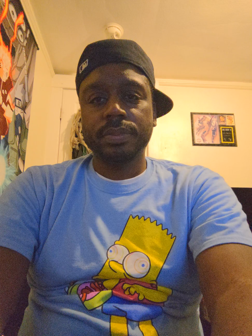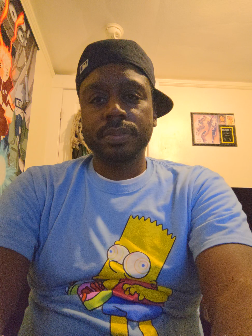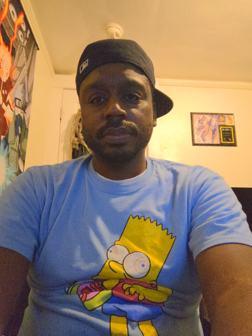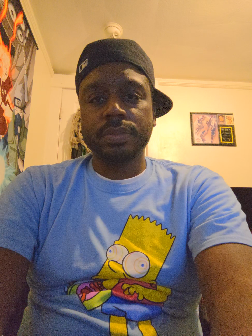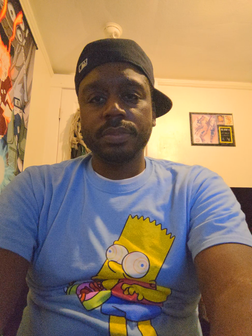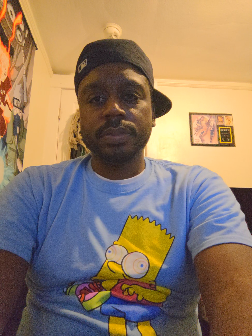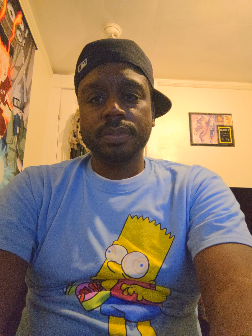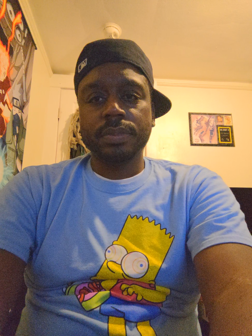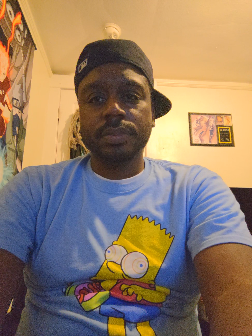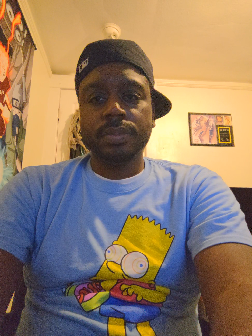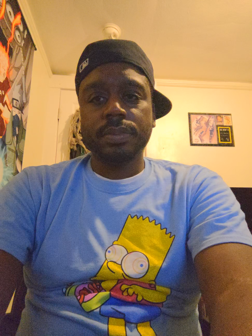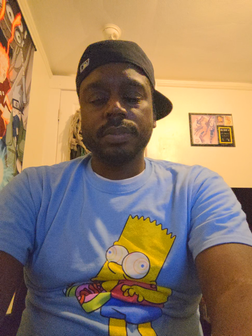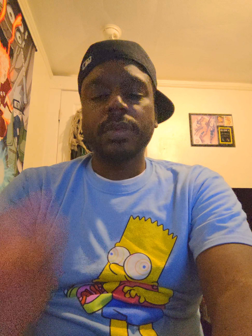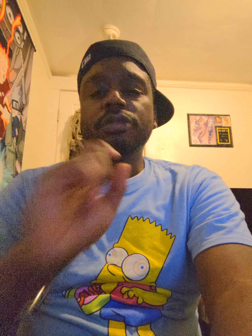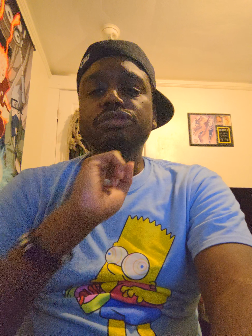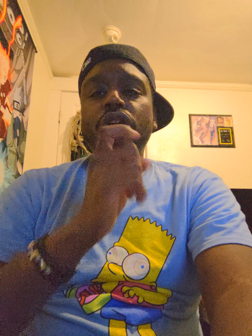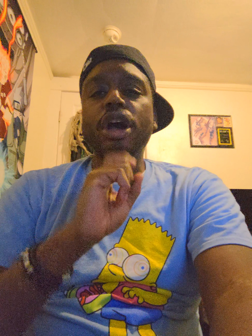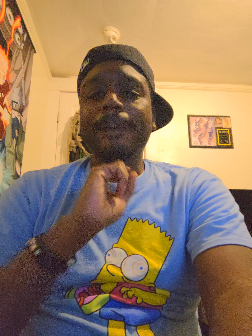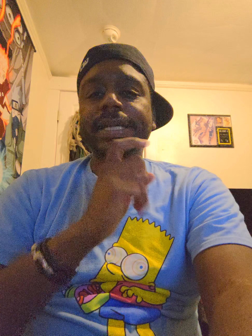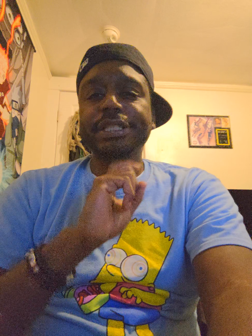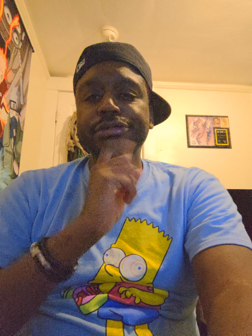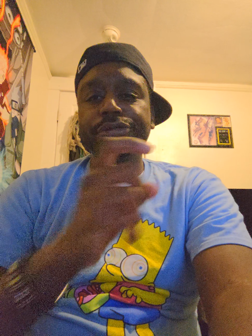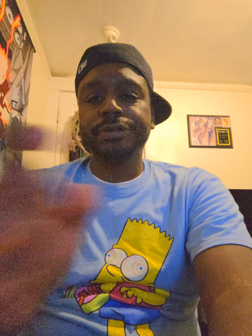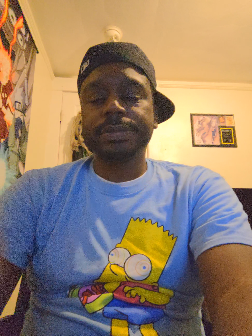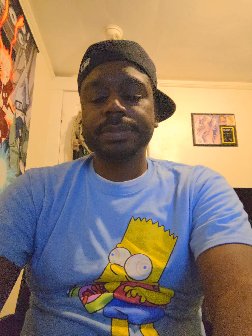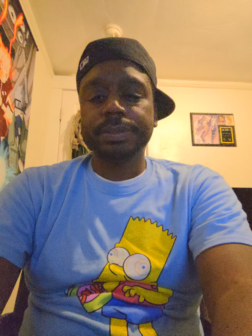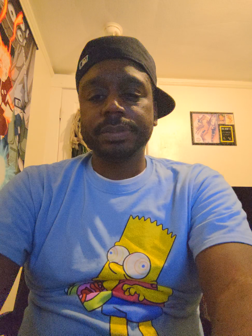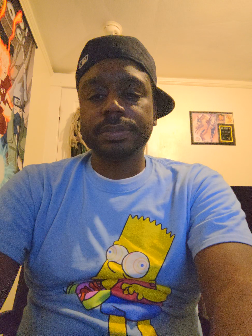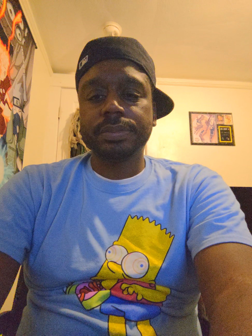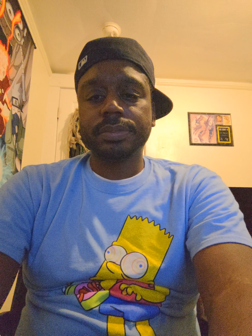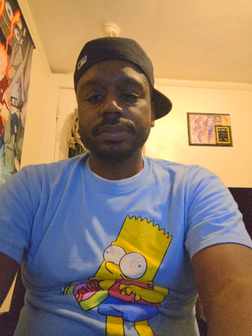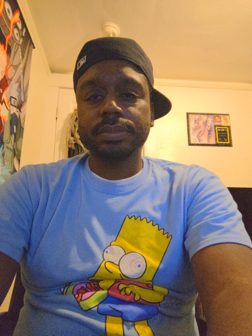garbage